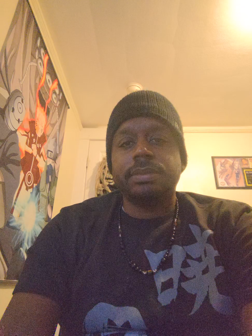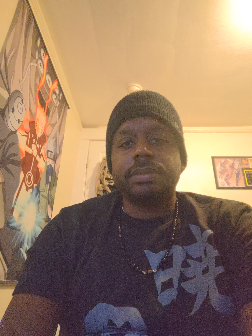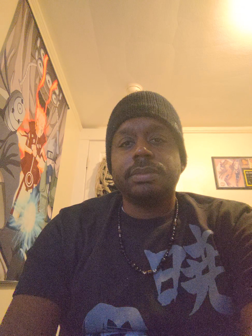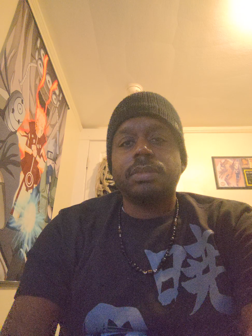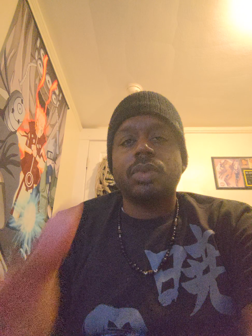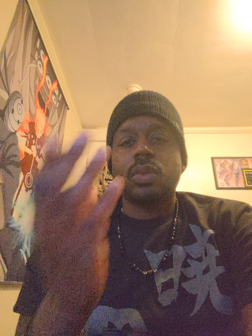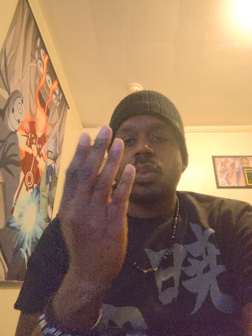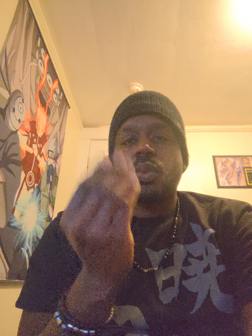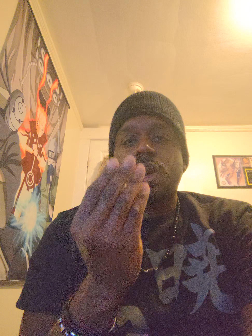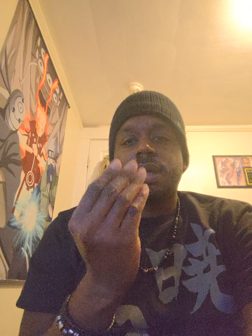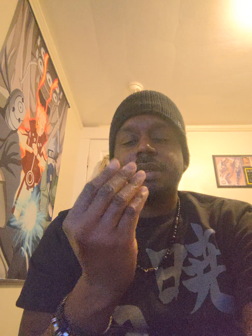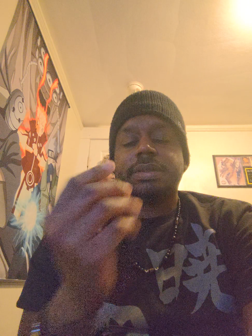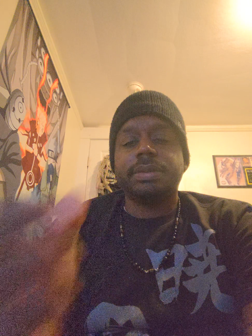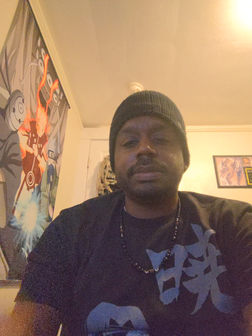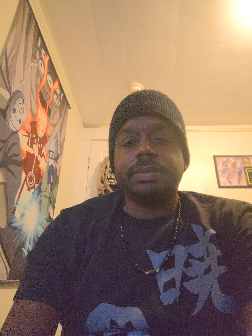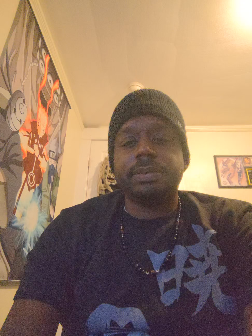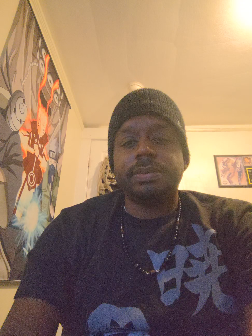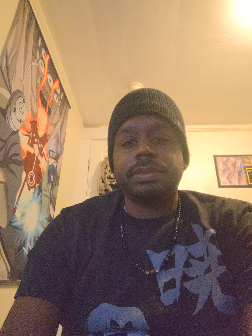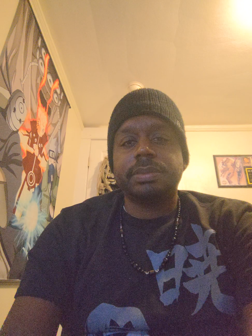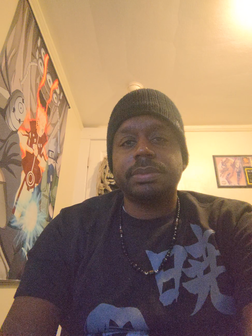wet